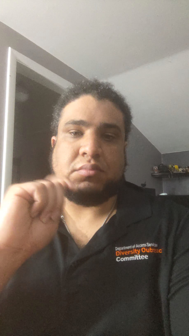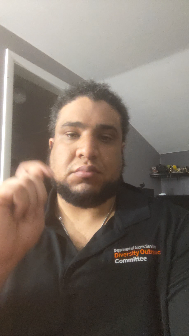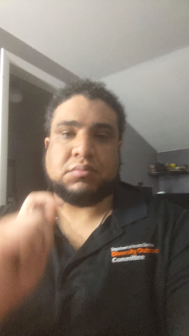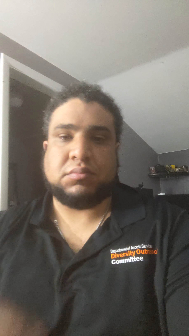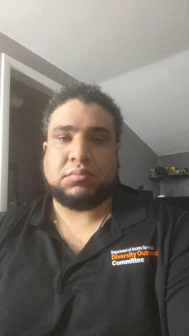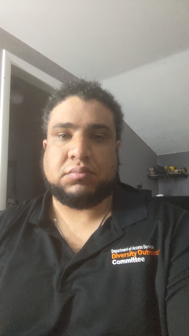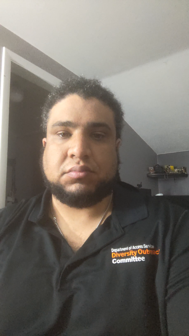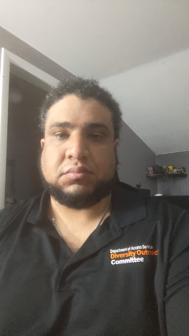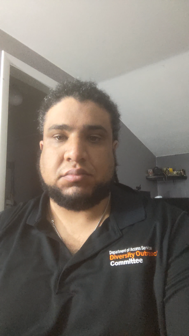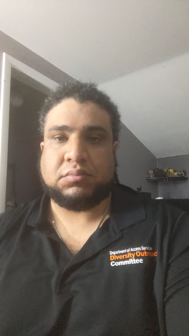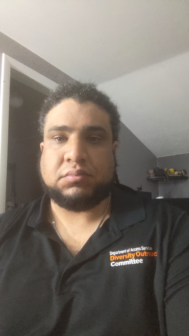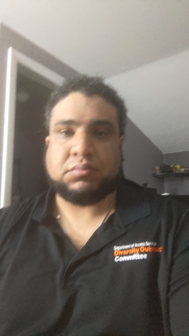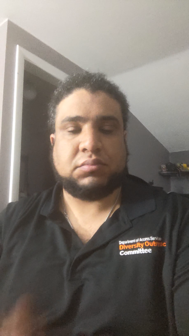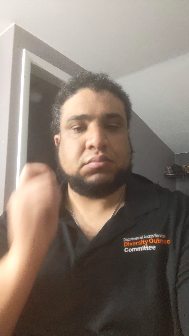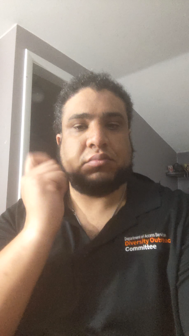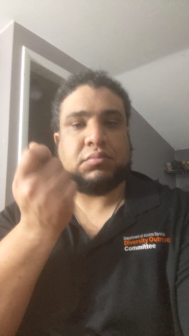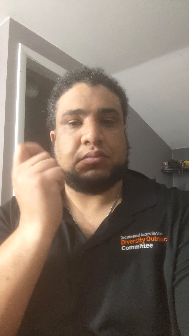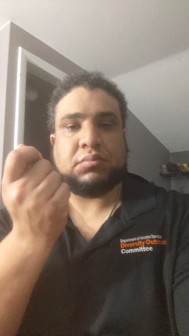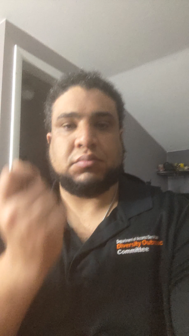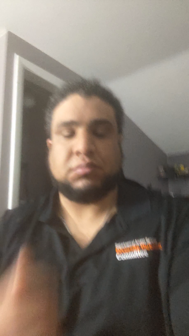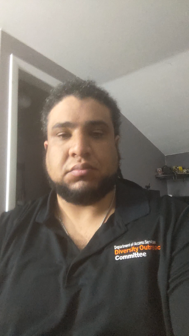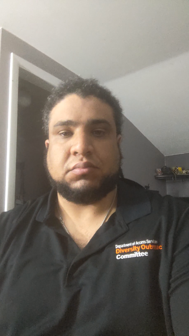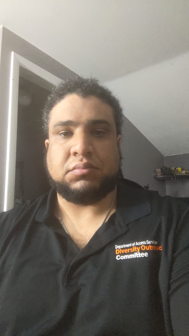bat